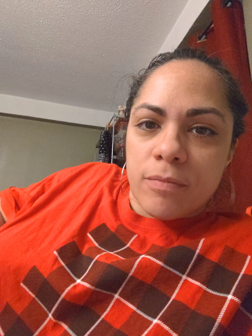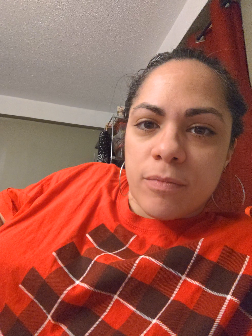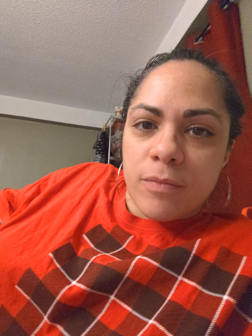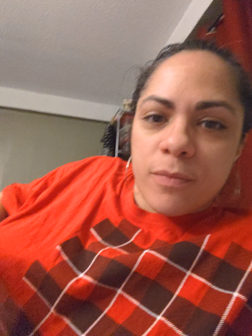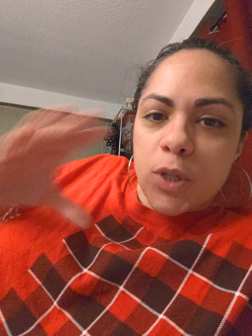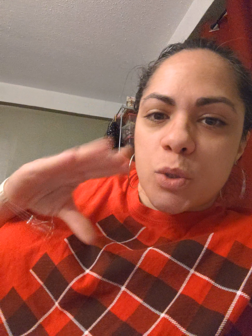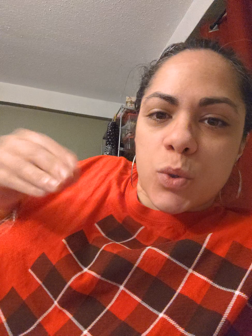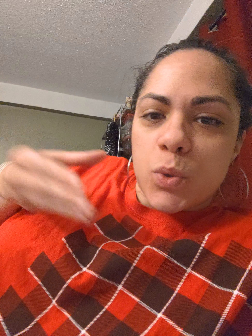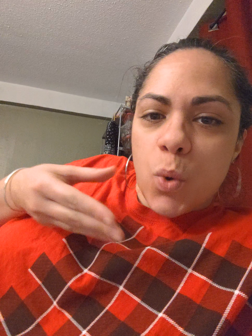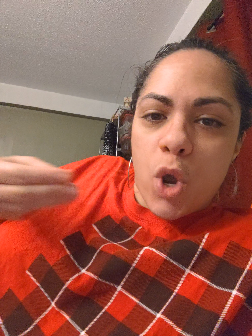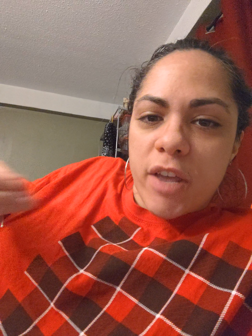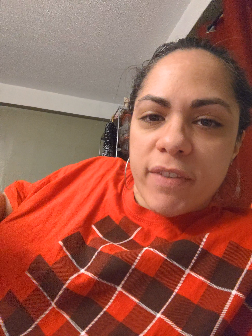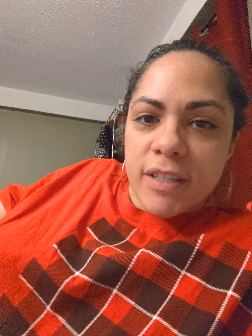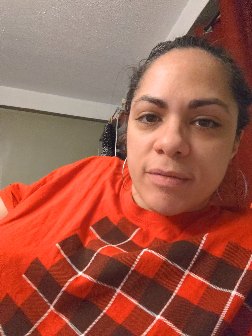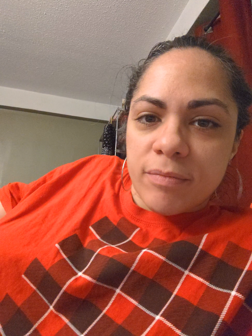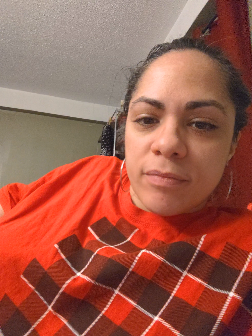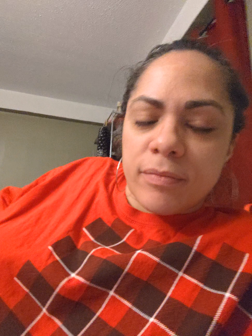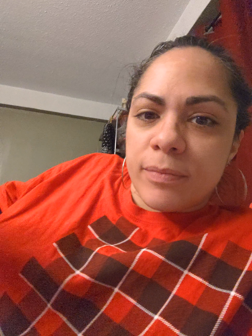story